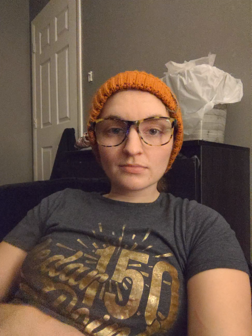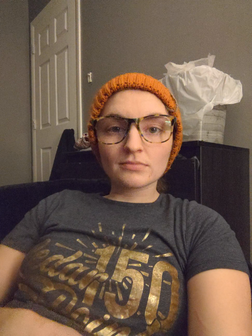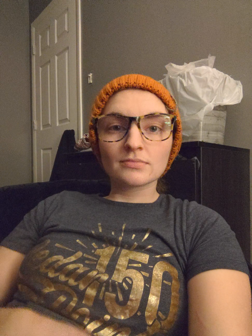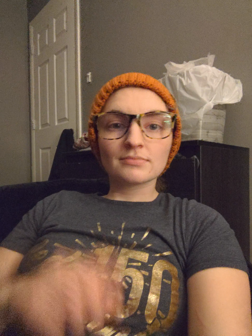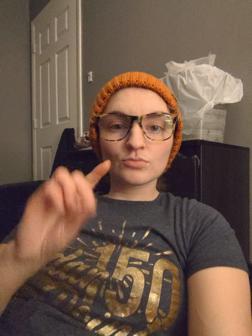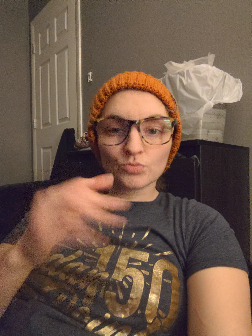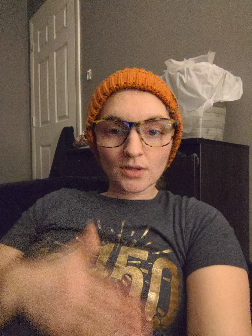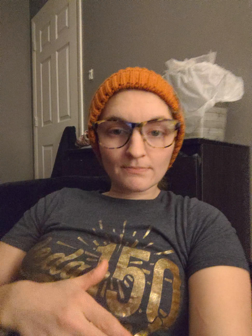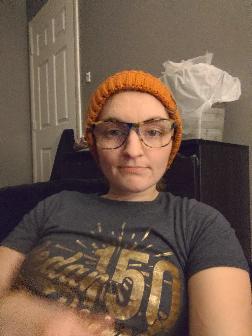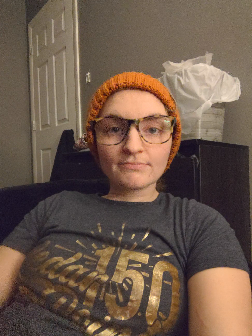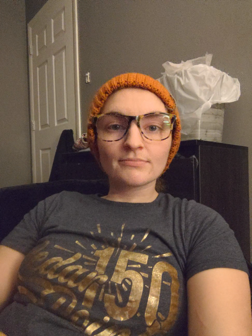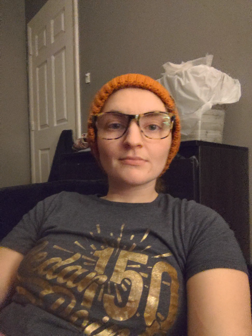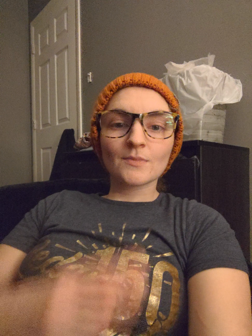dog